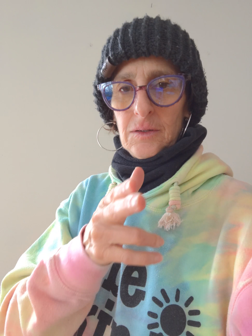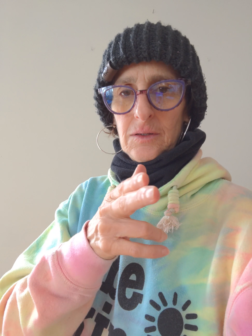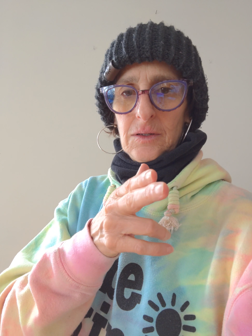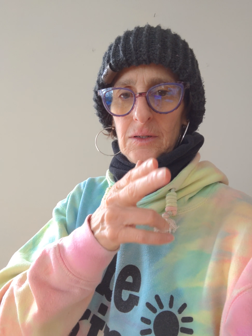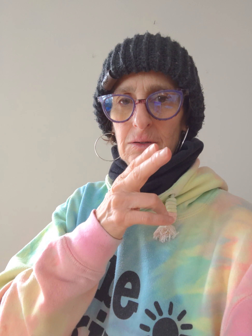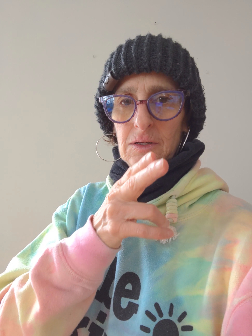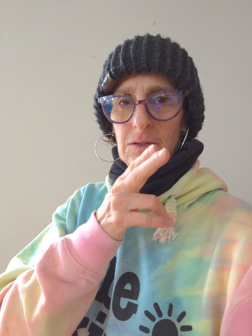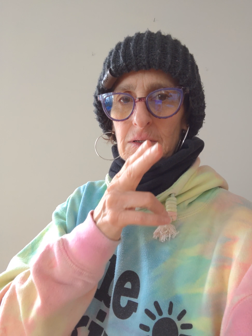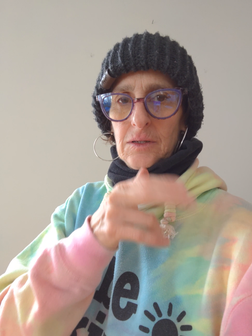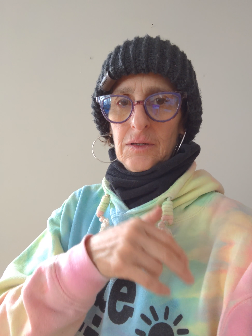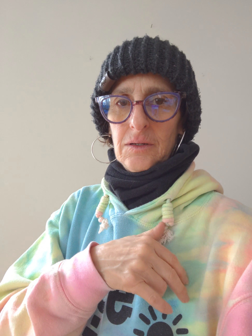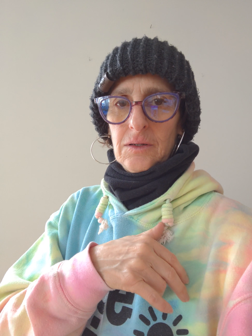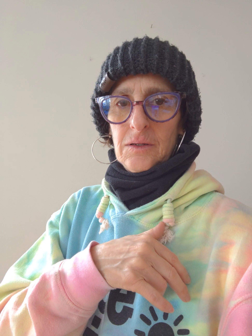hen